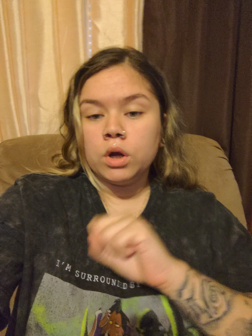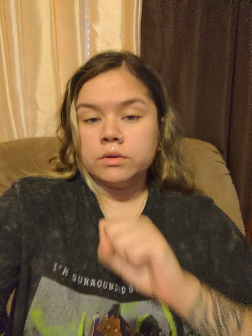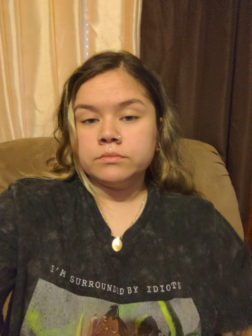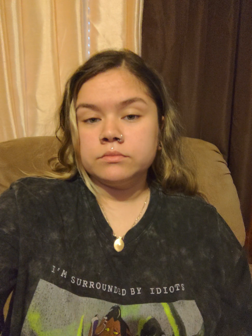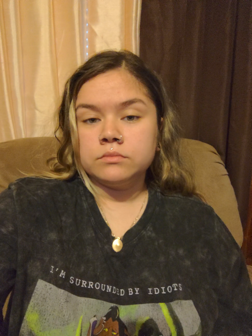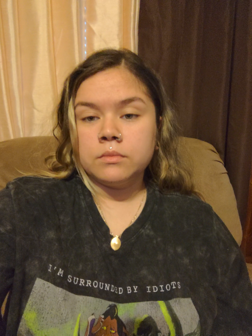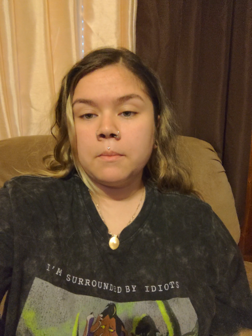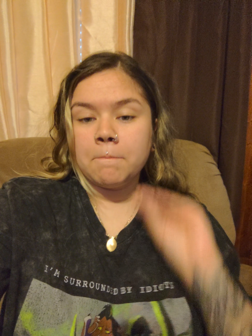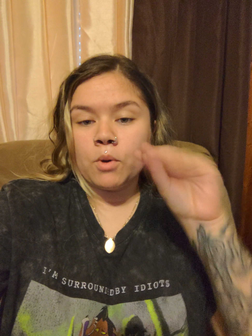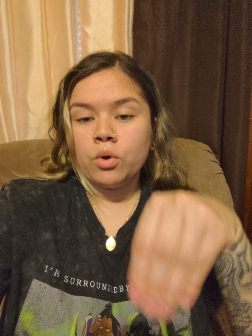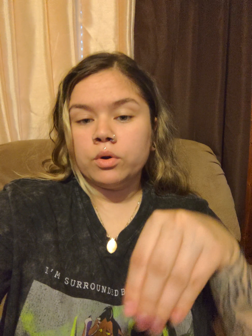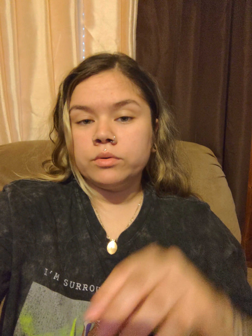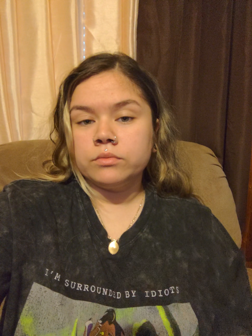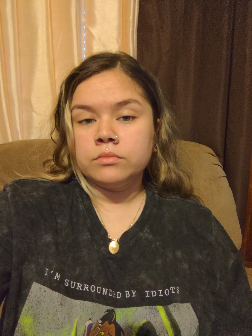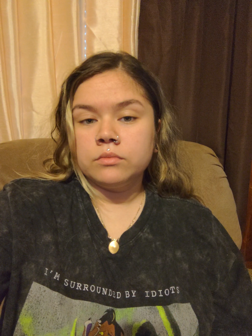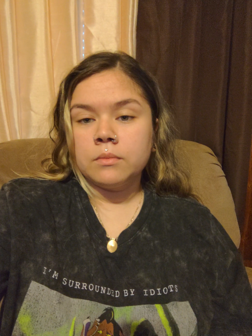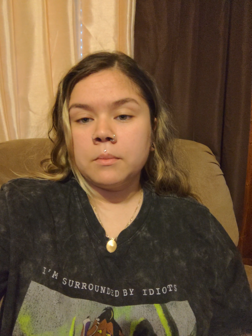put